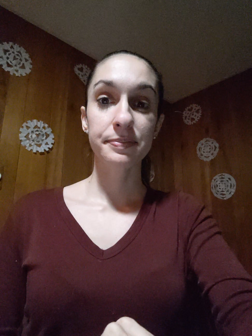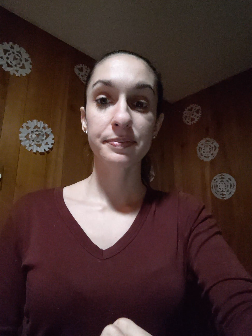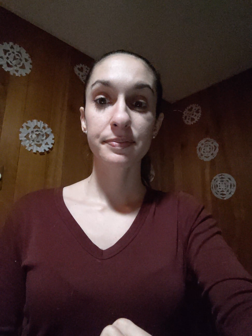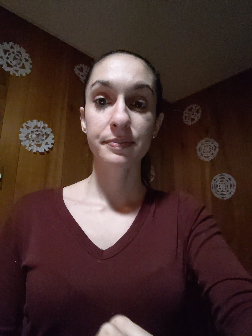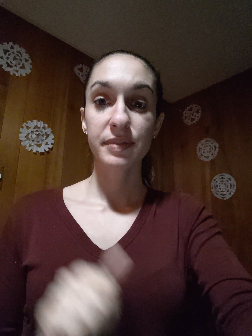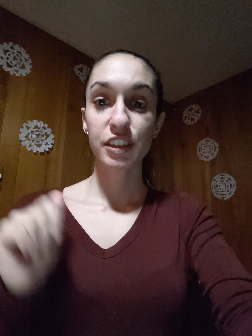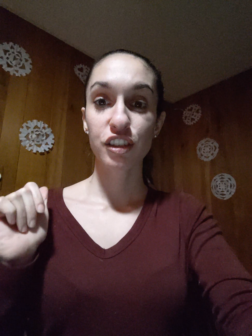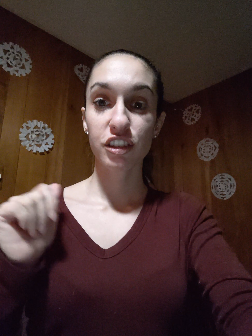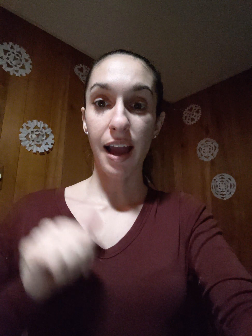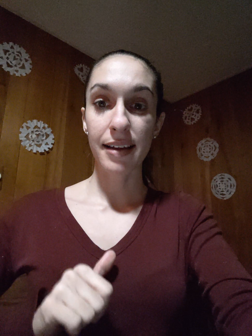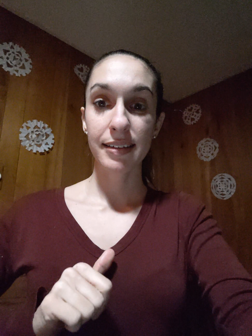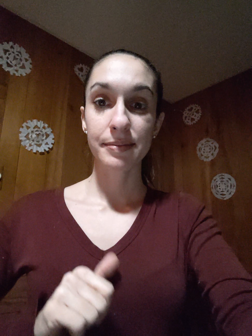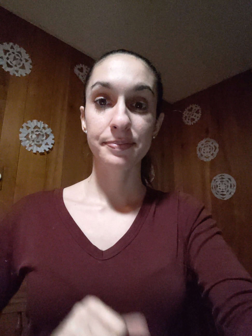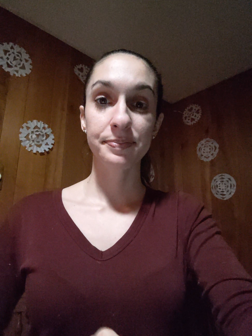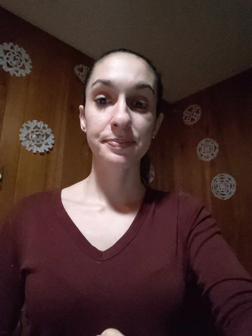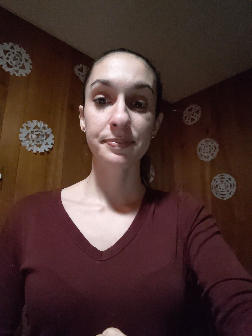jacket